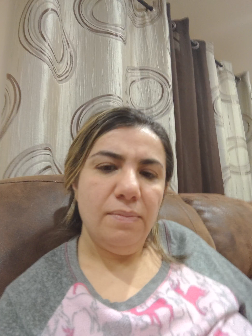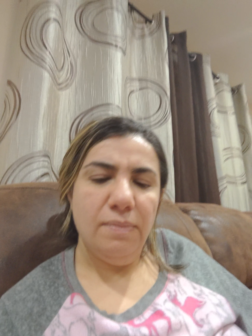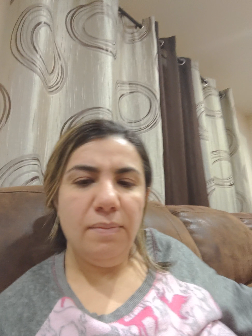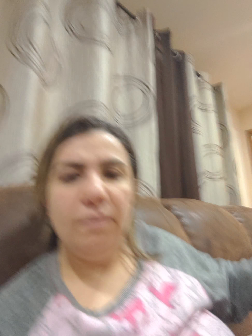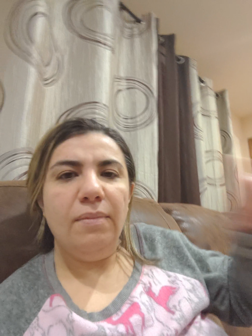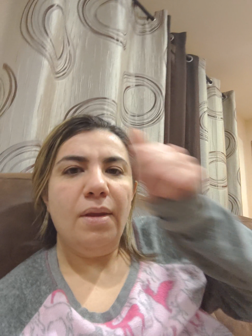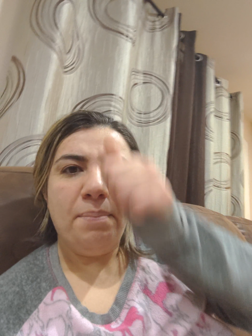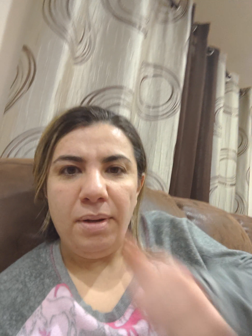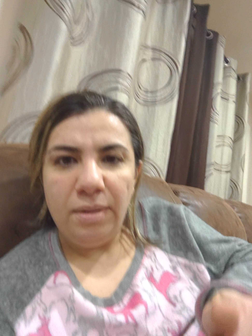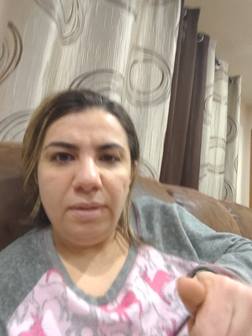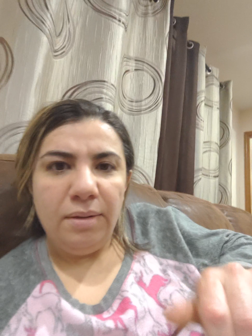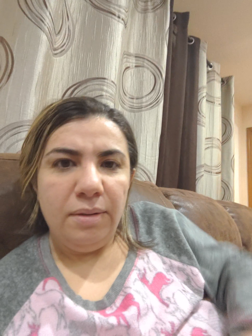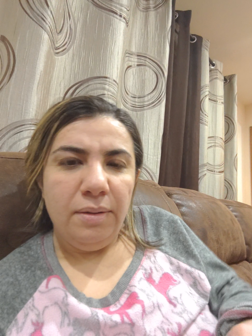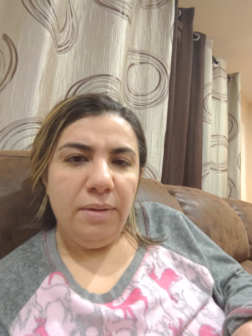hide